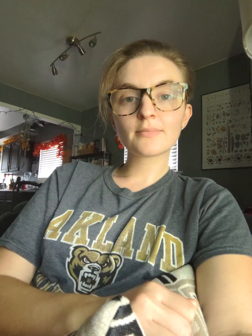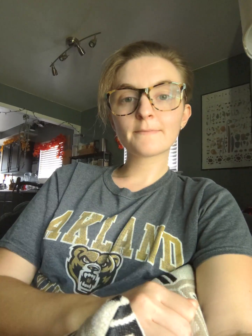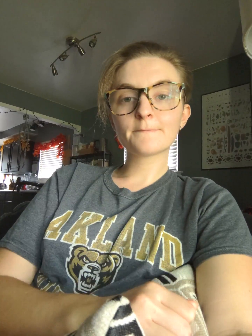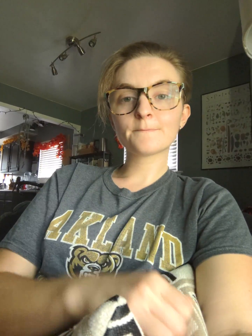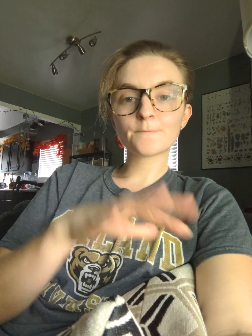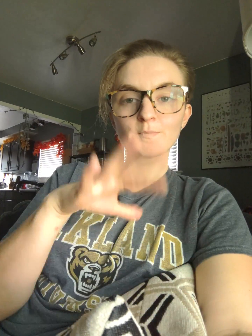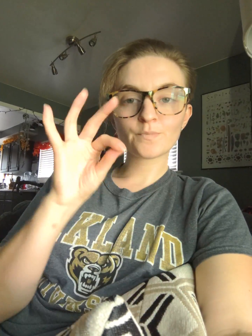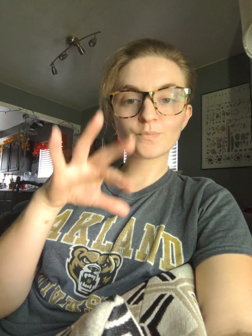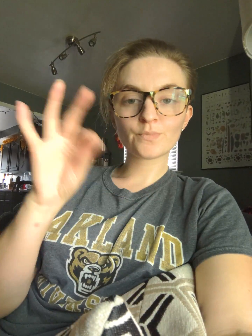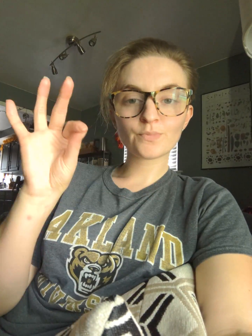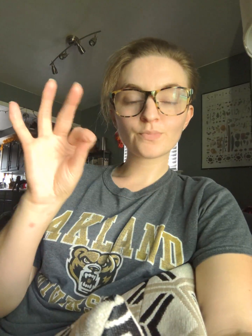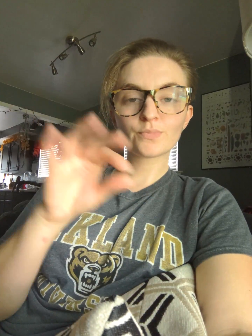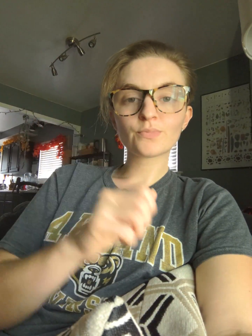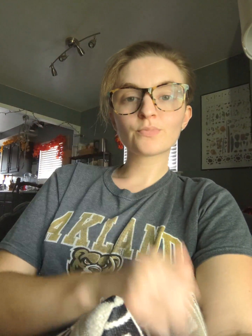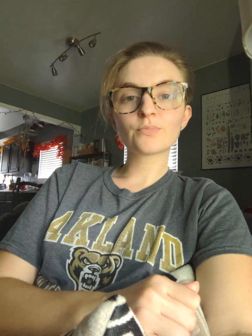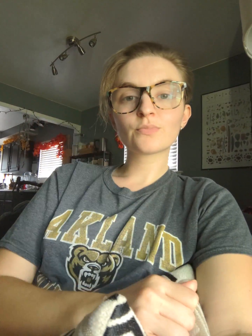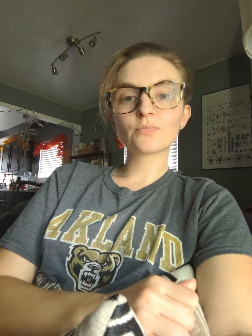choose